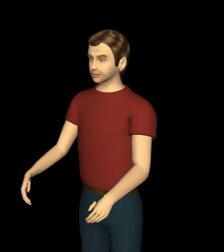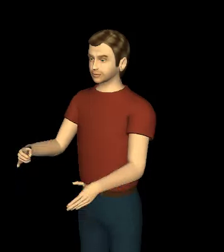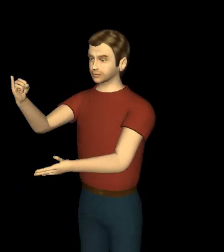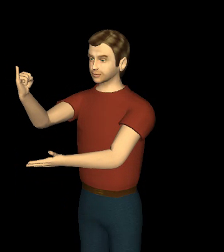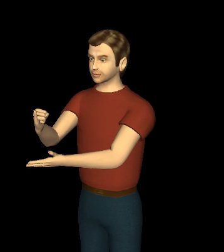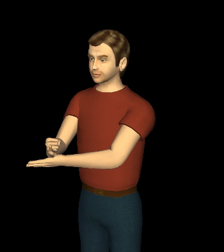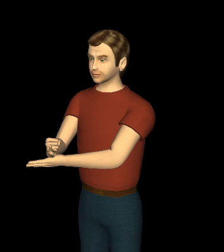حتى